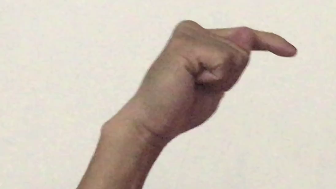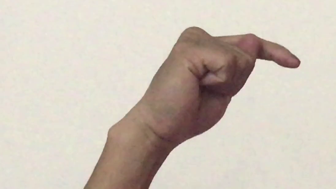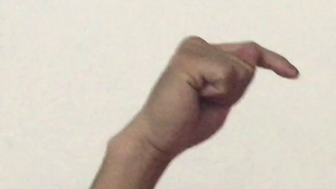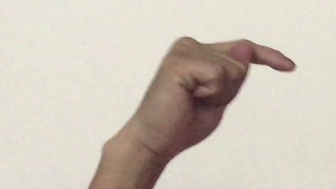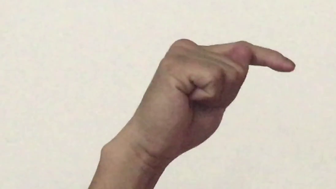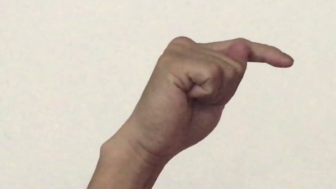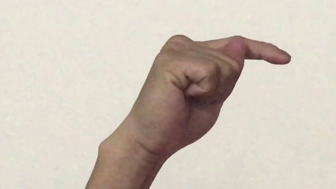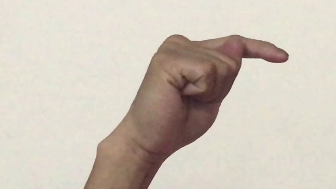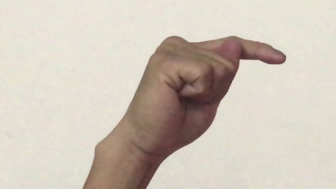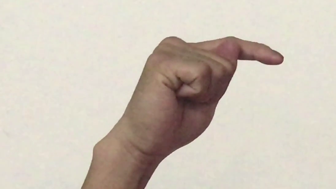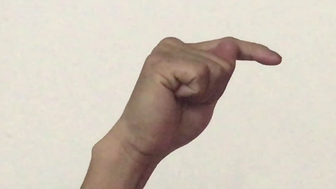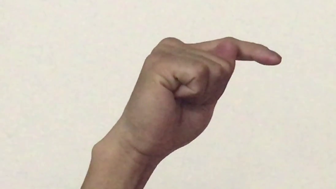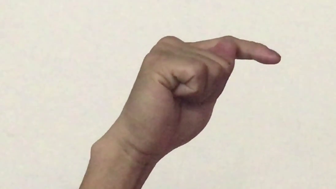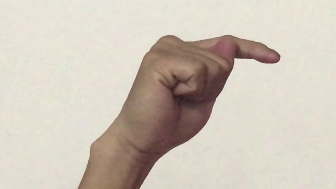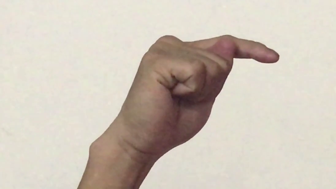क